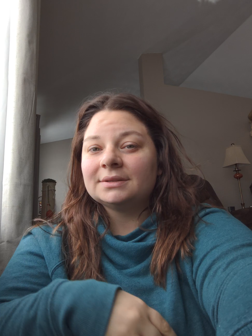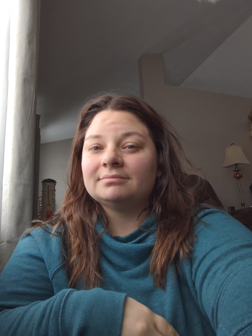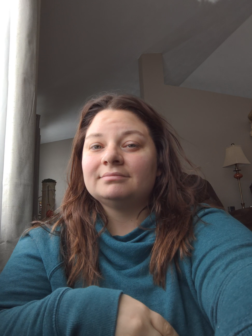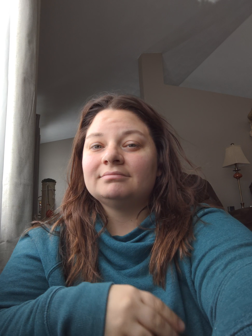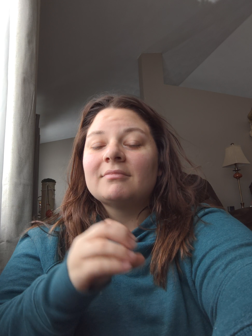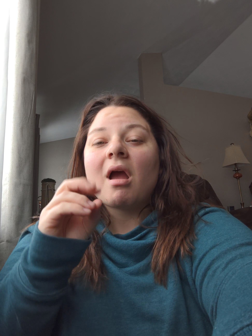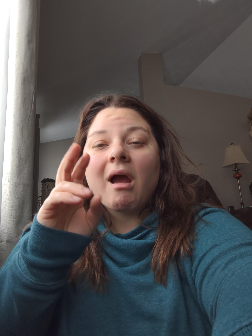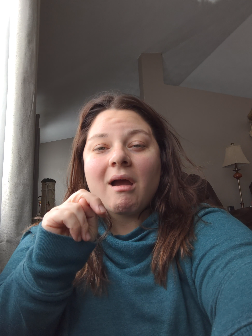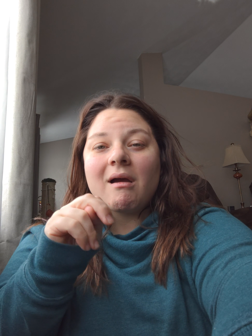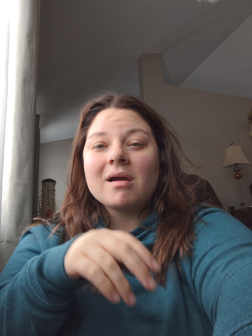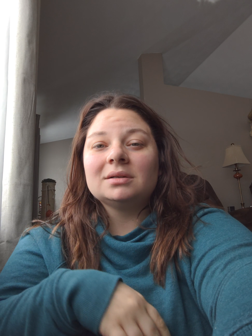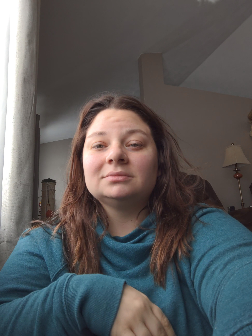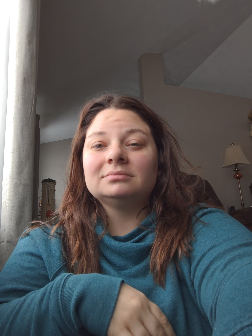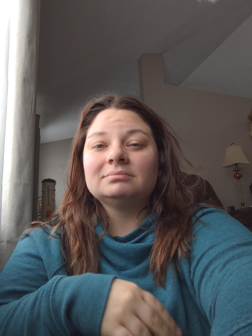on